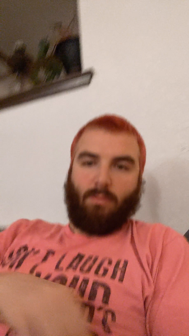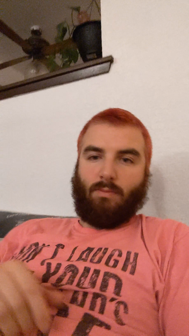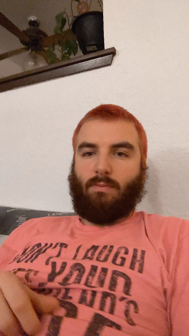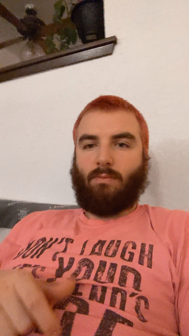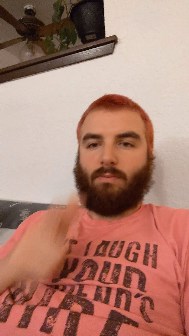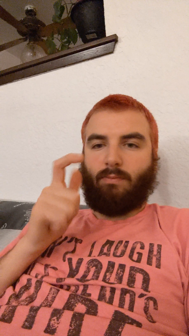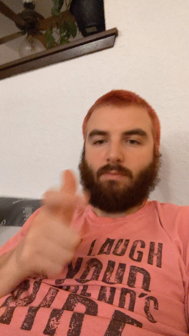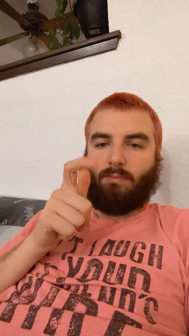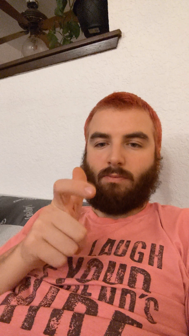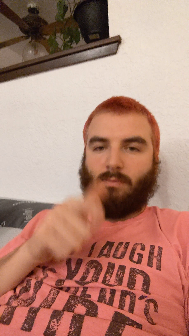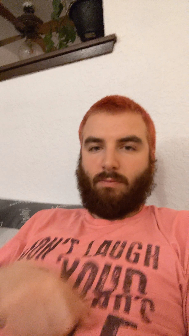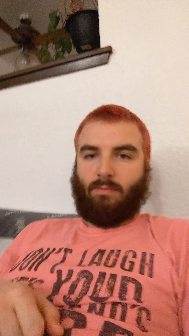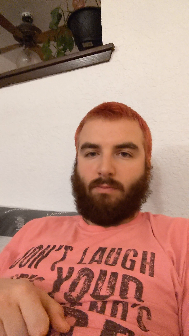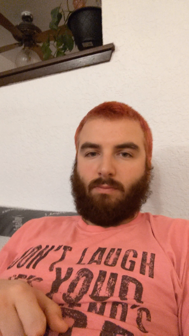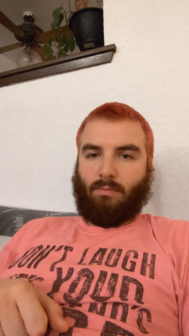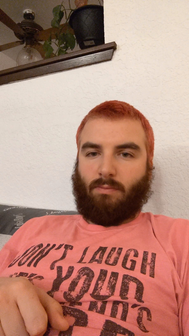run